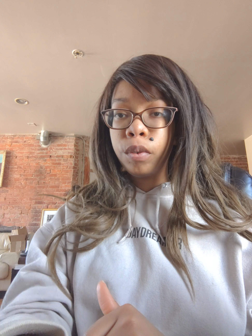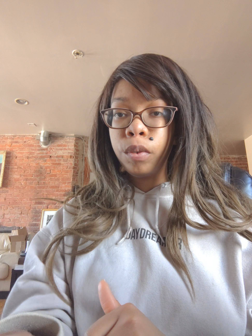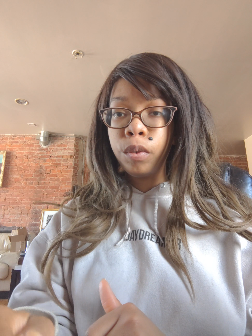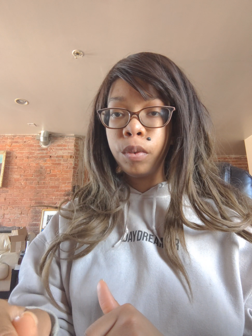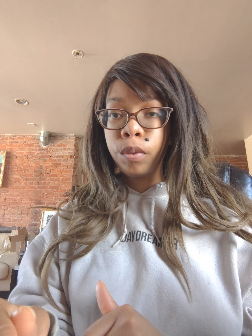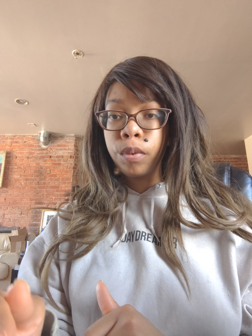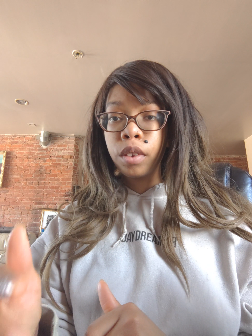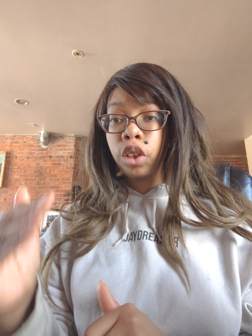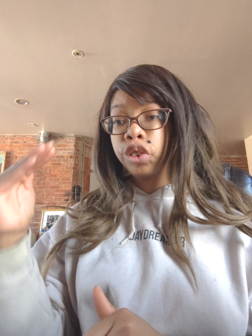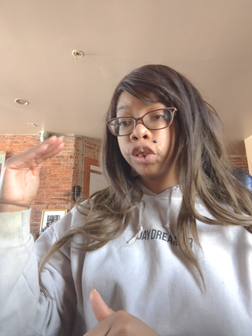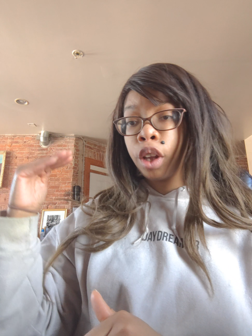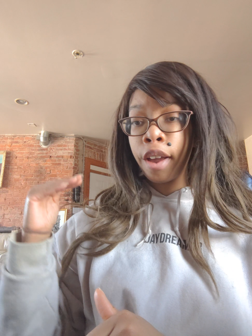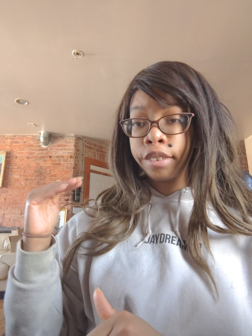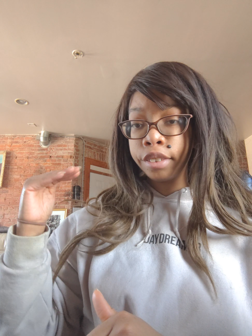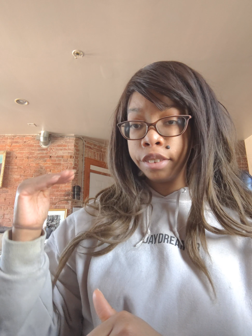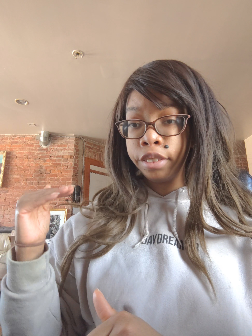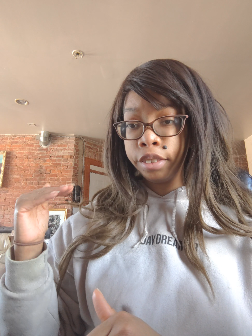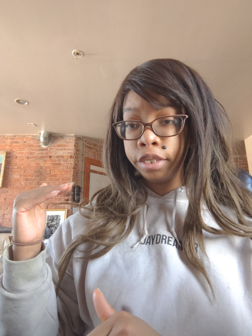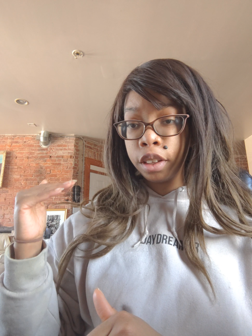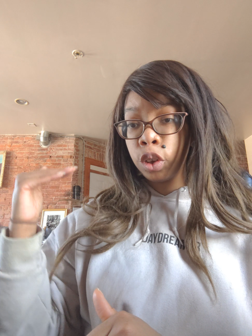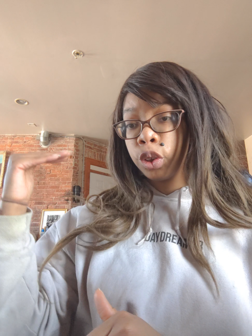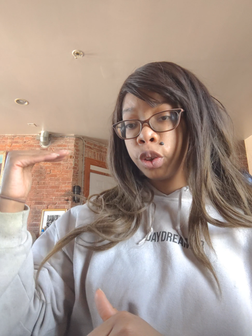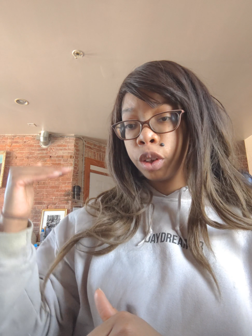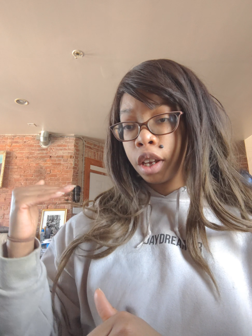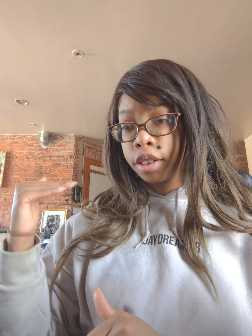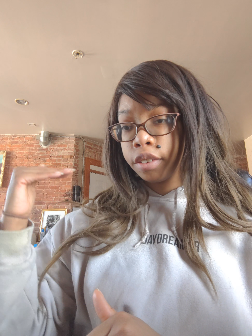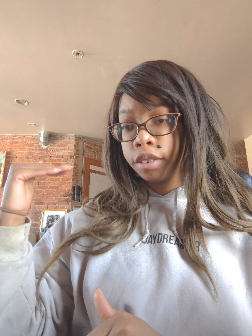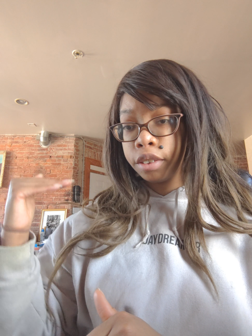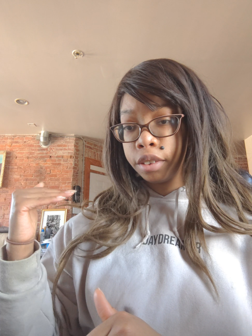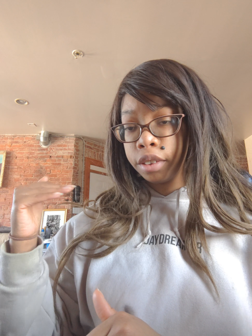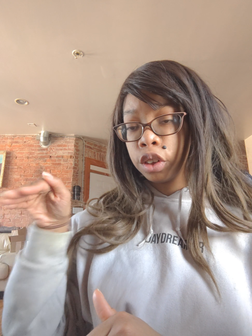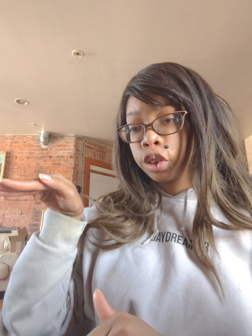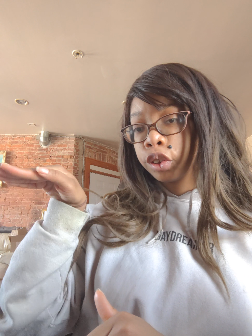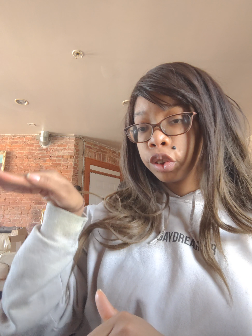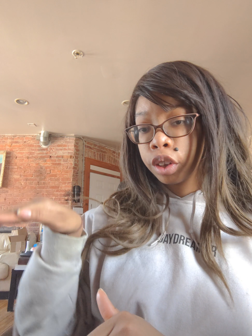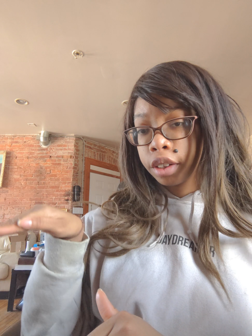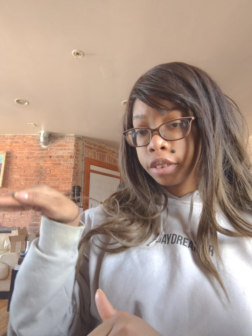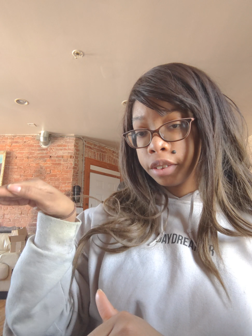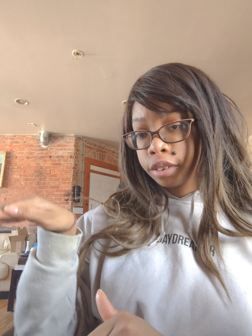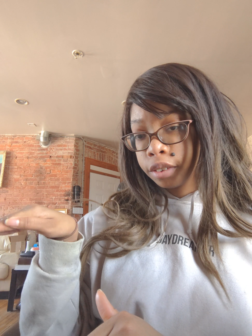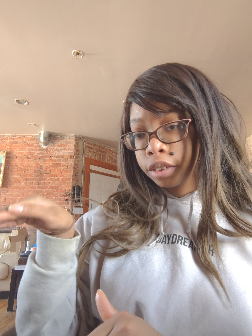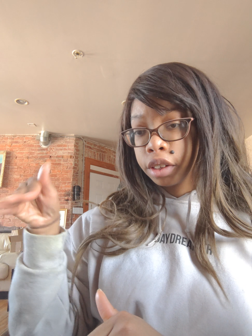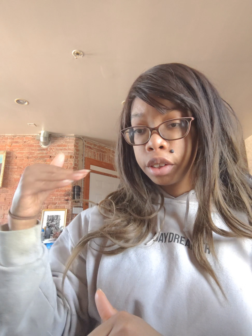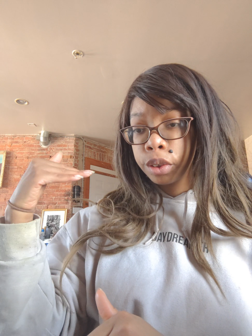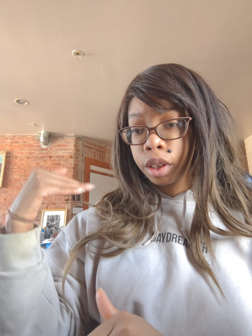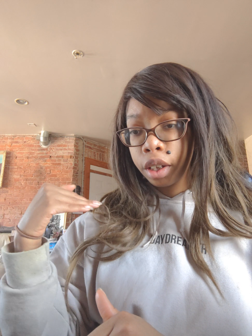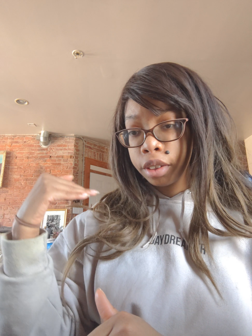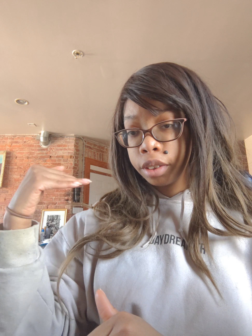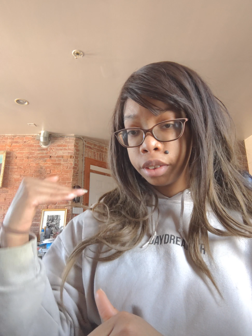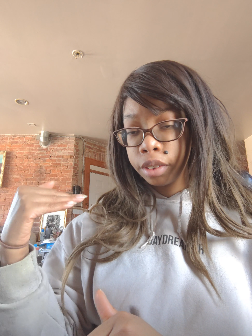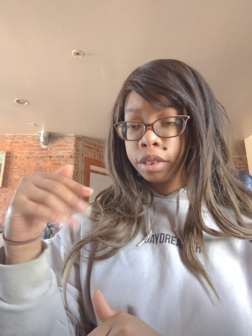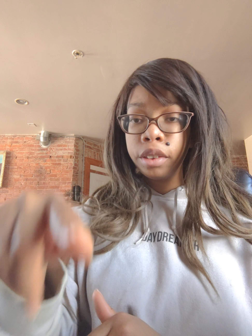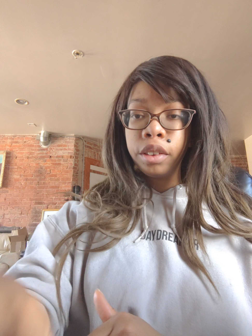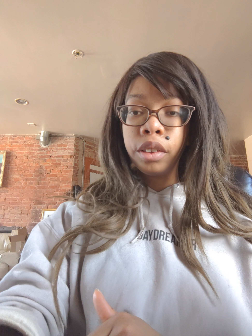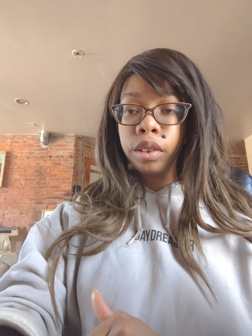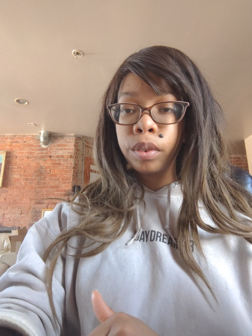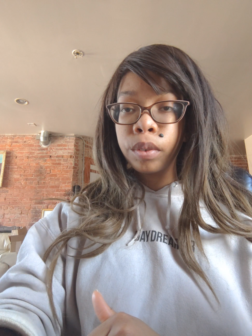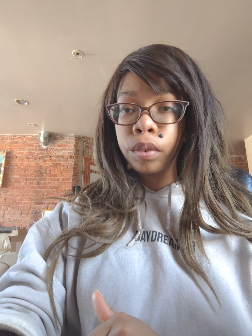child